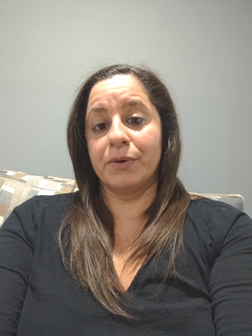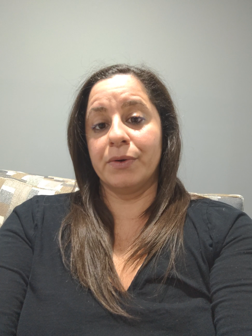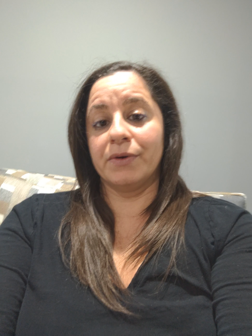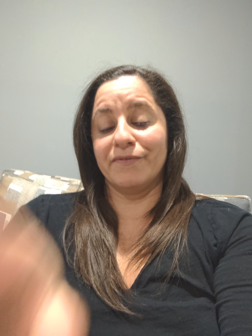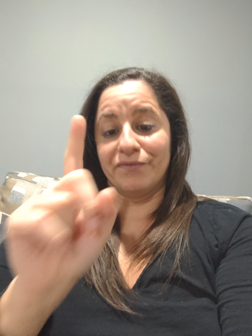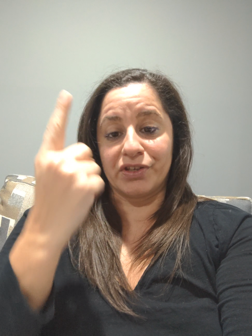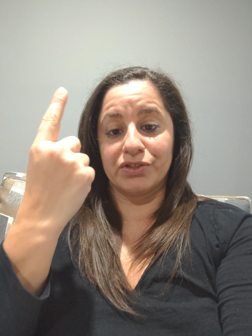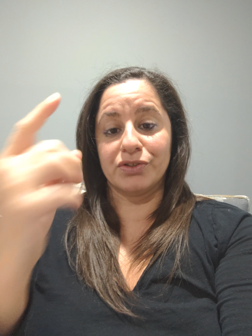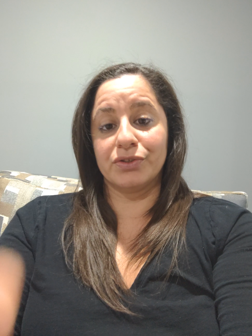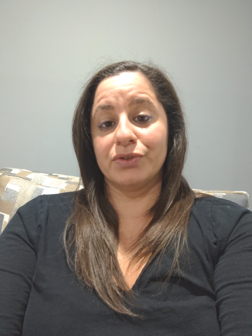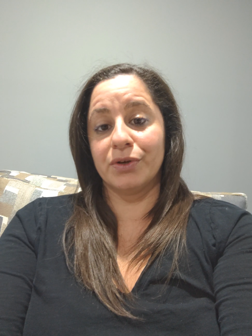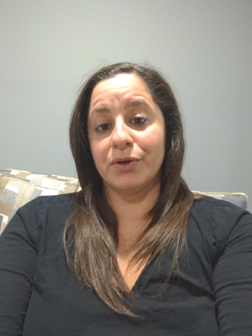first